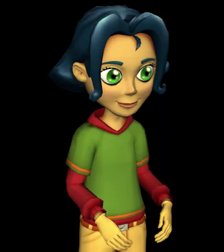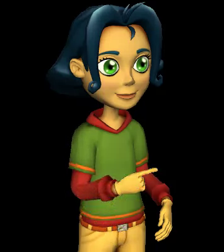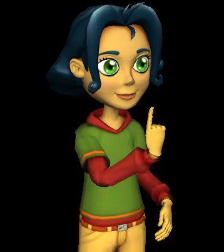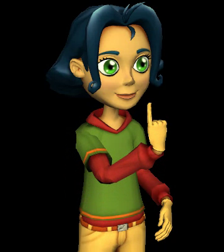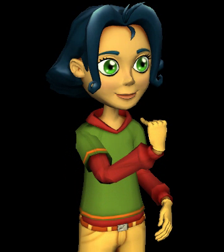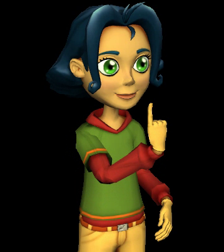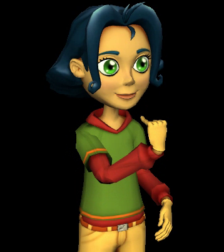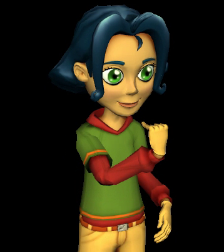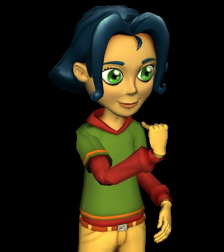أحمر